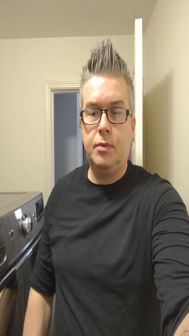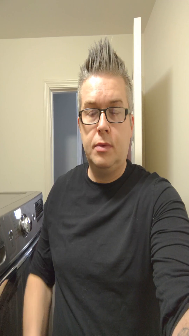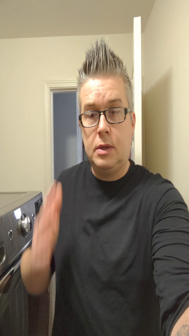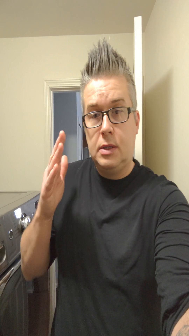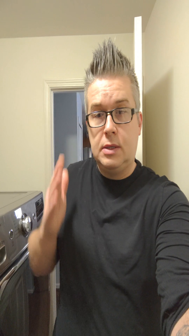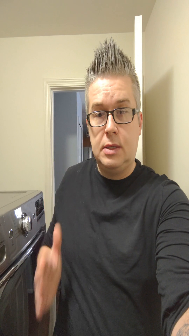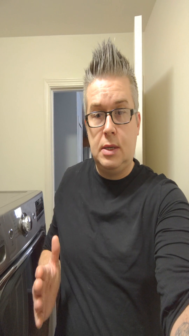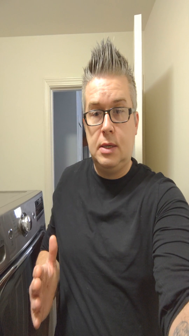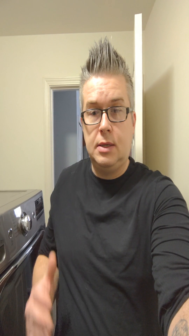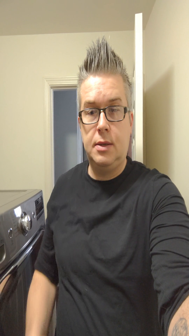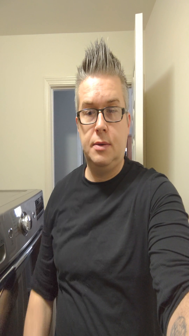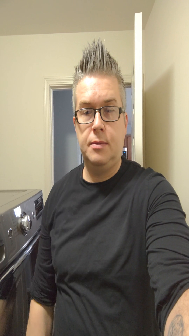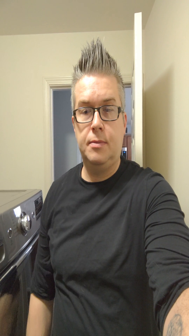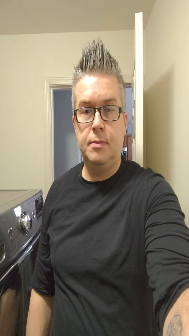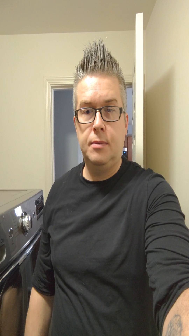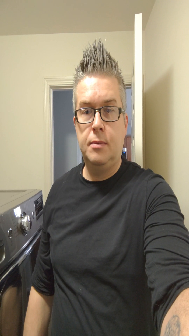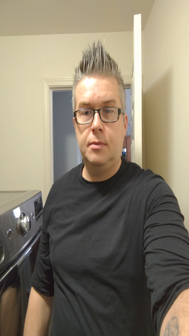beside